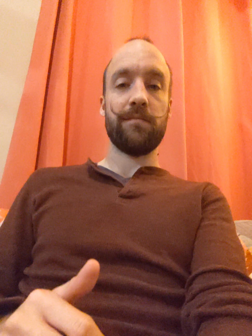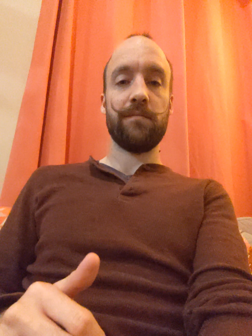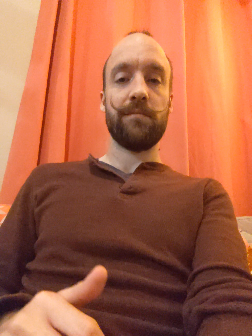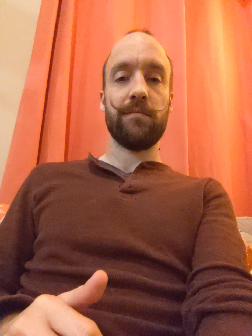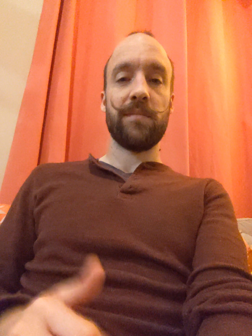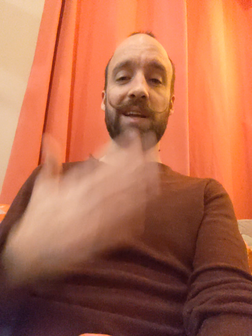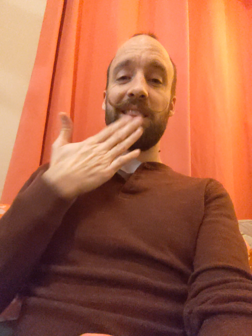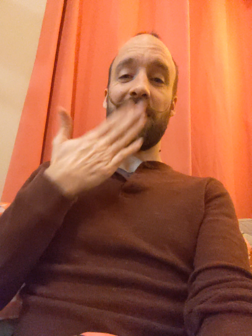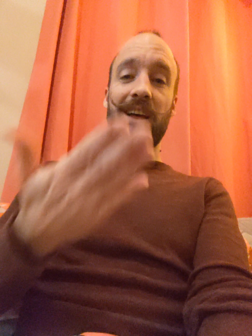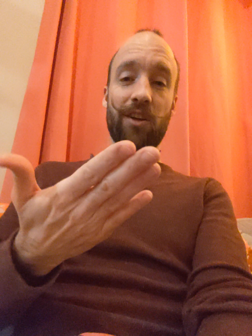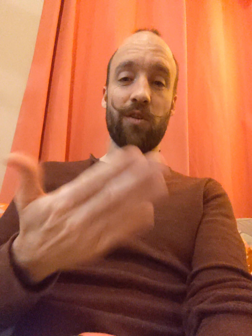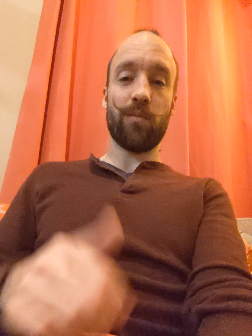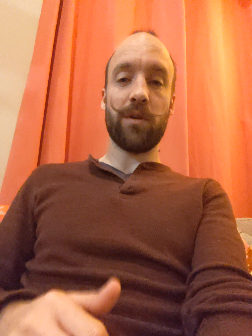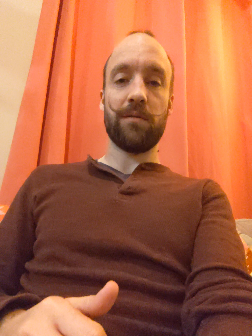thank you